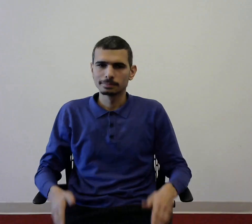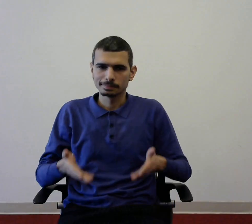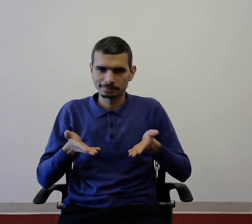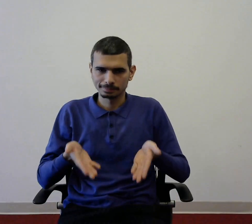bu